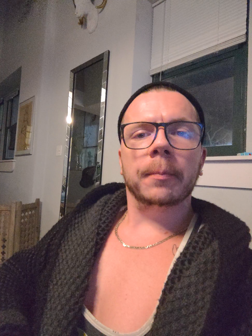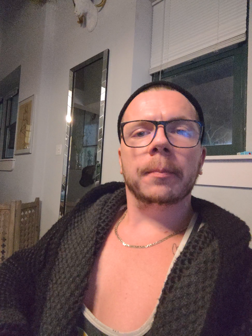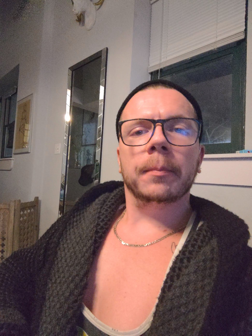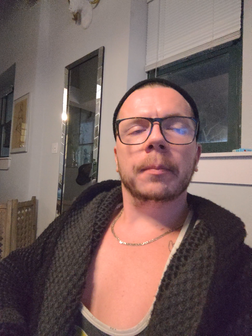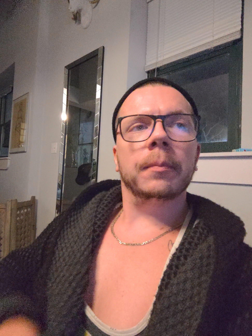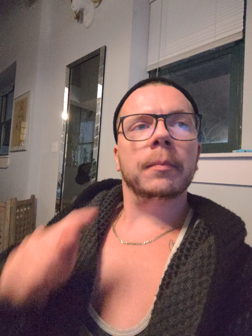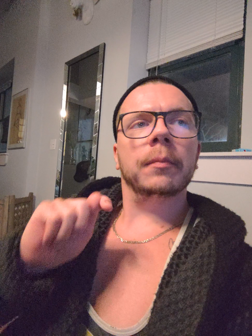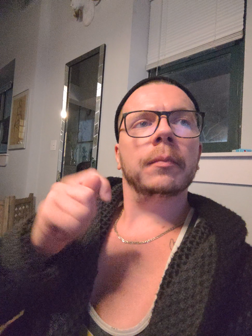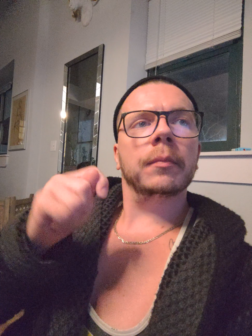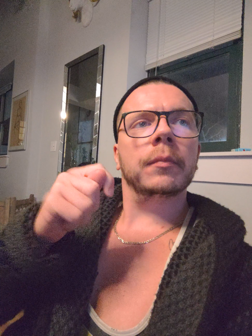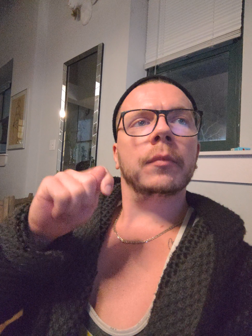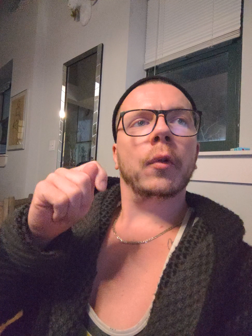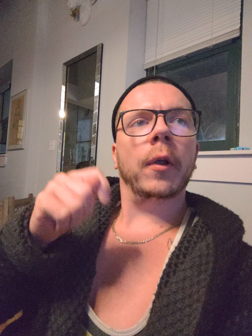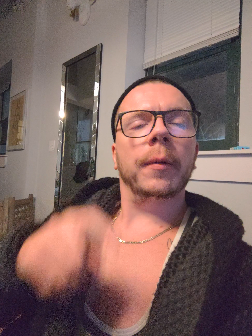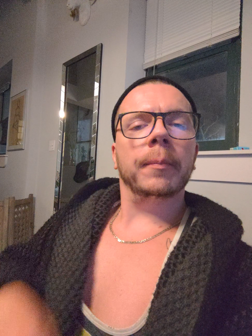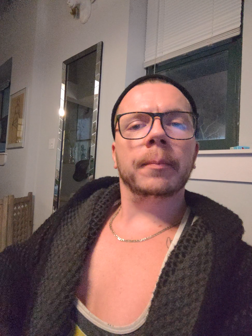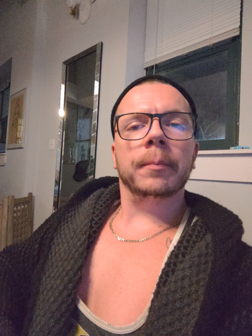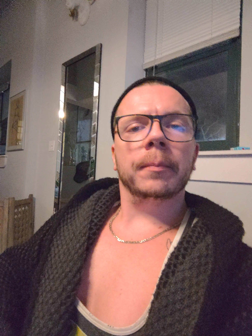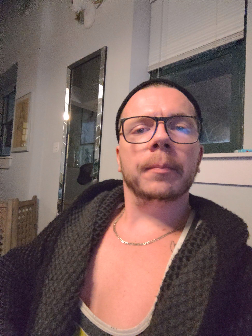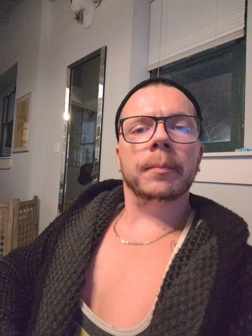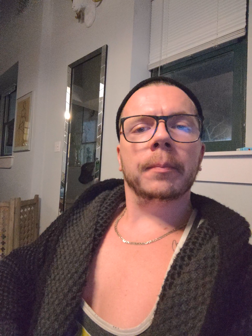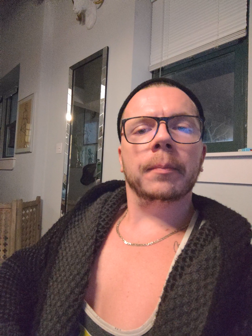toy